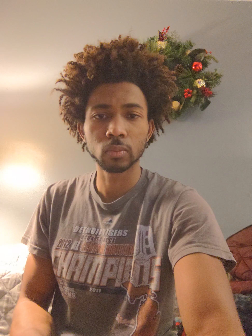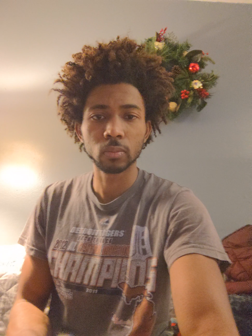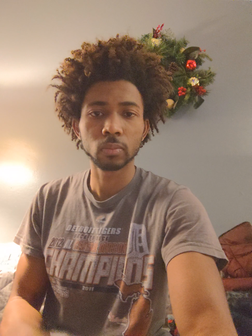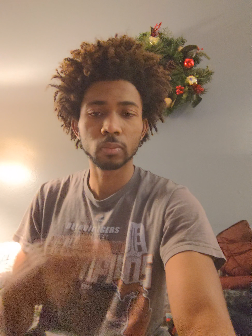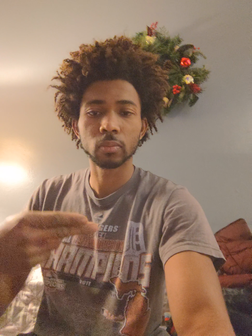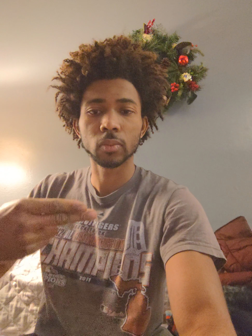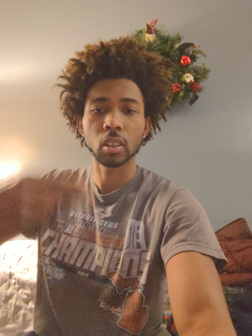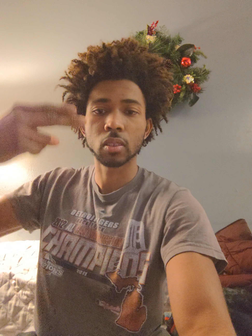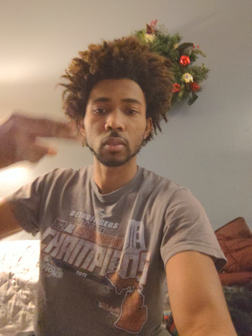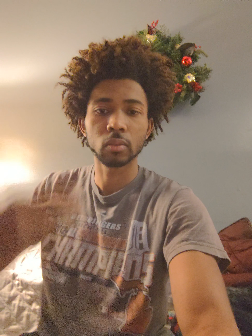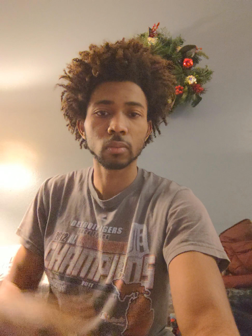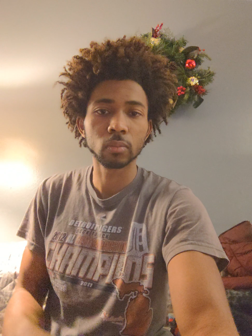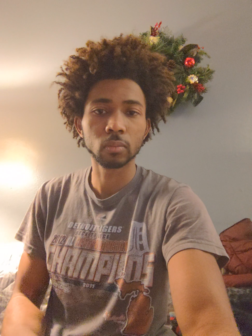high